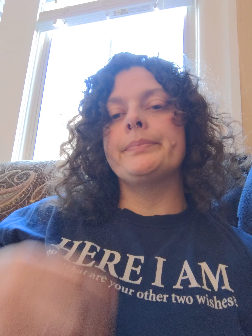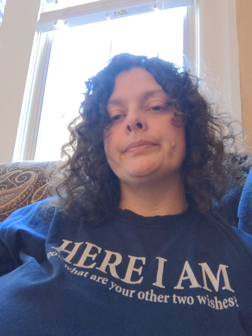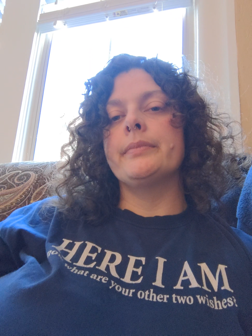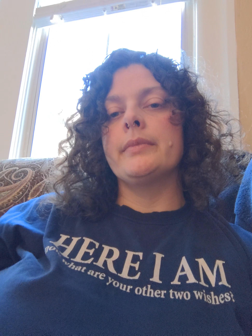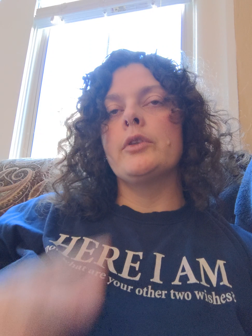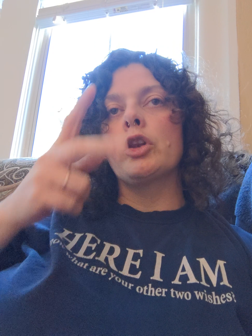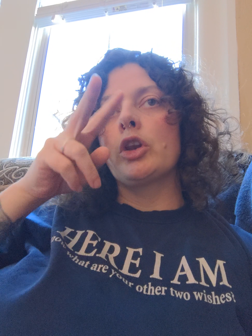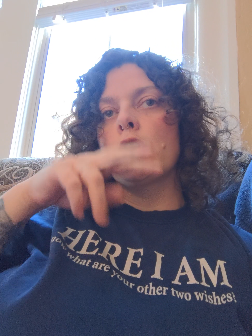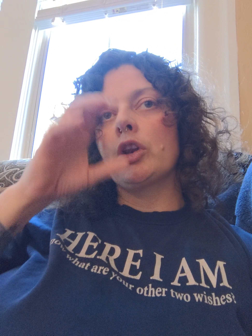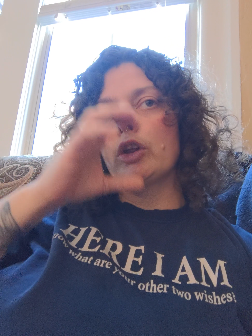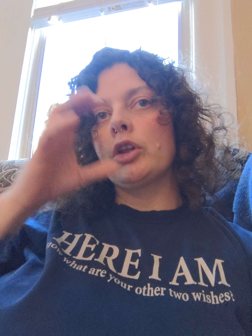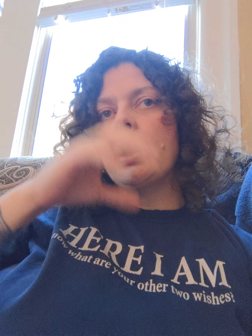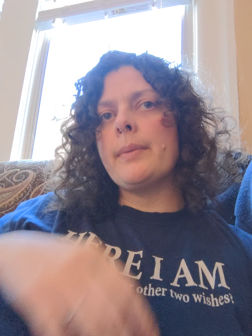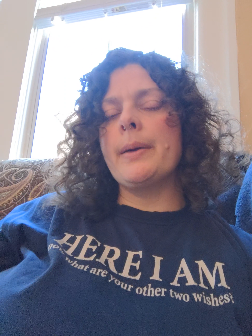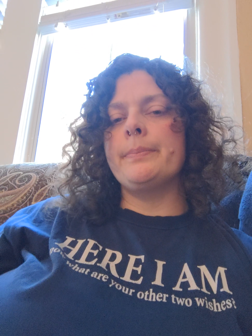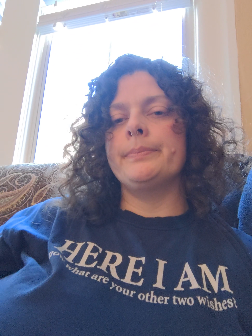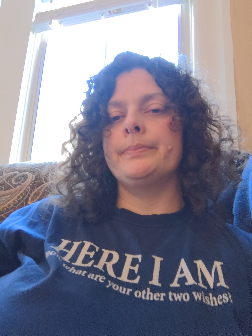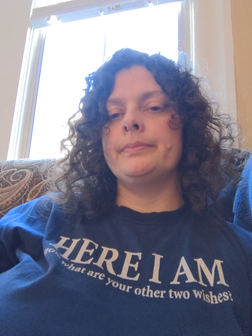look